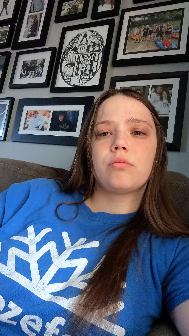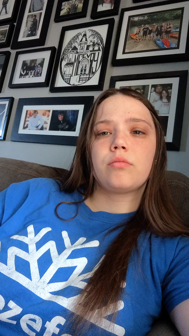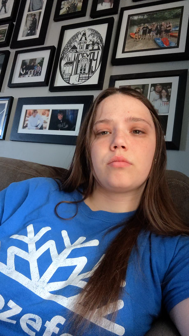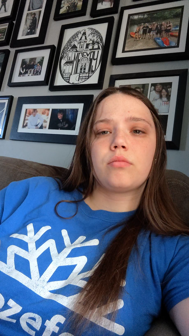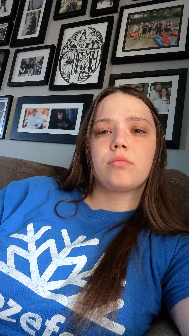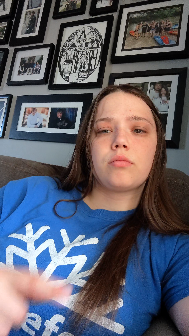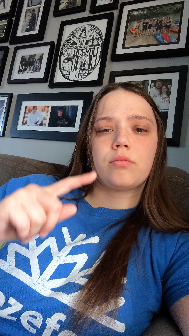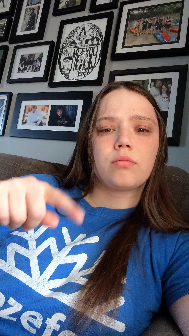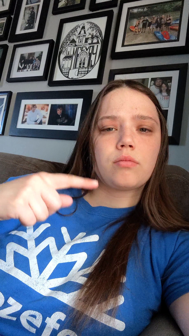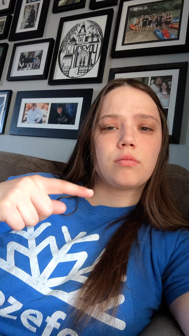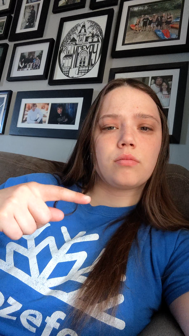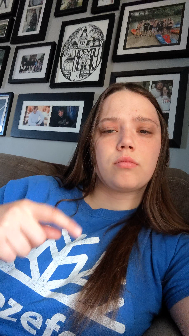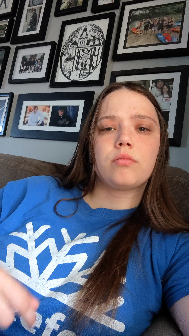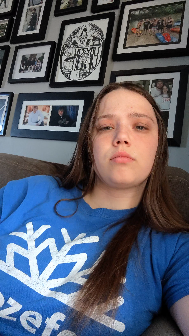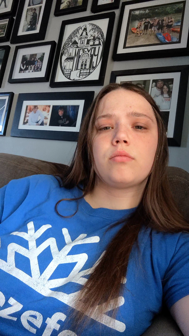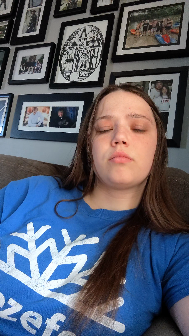about